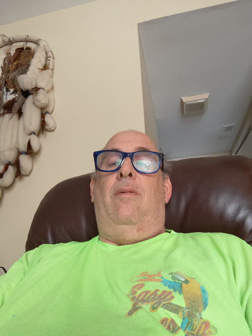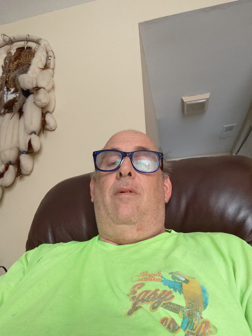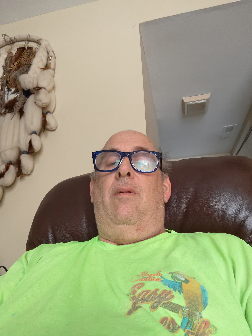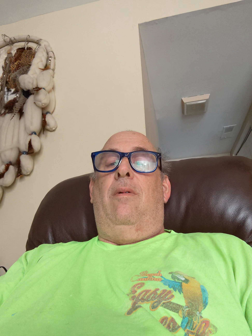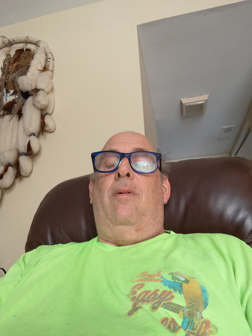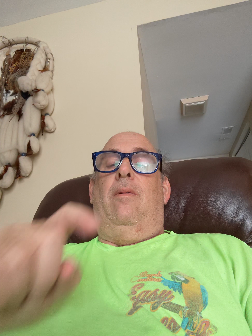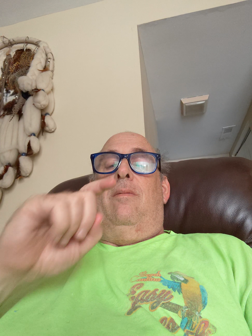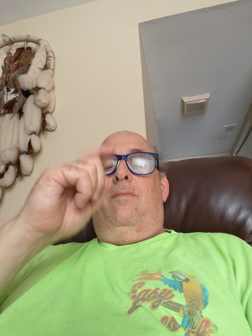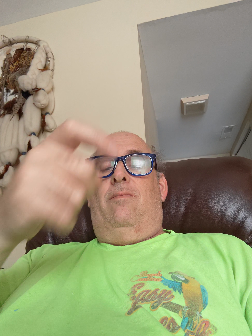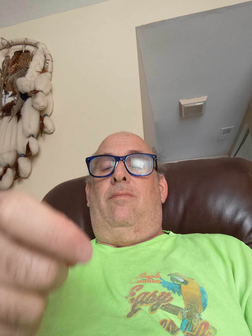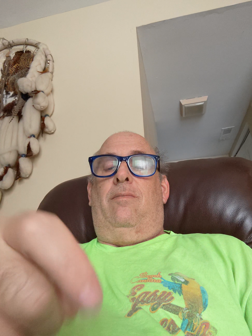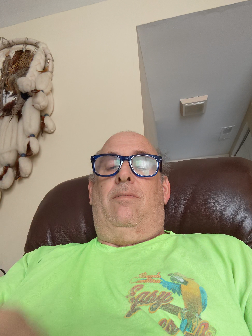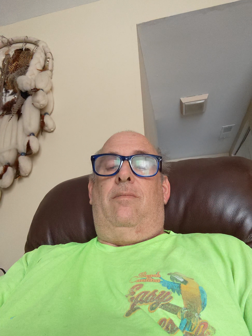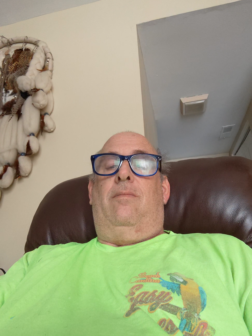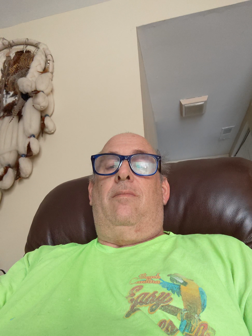gift